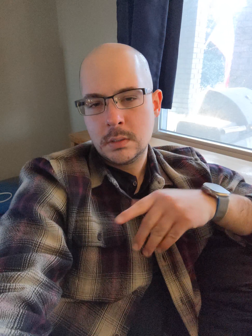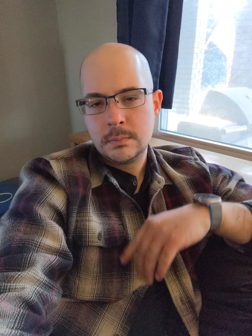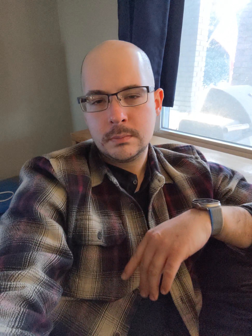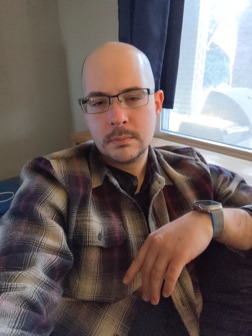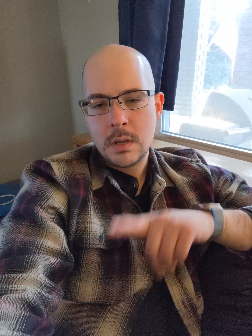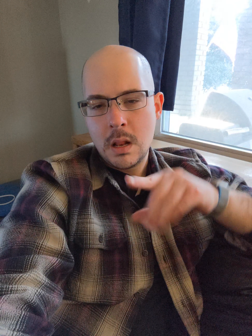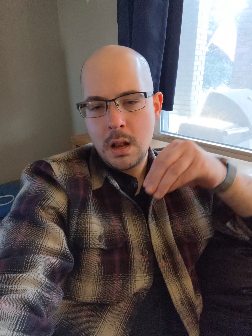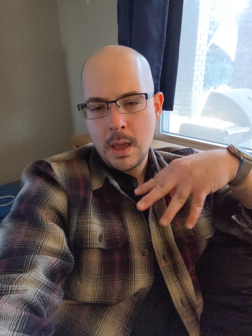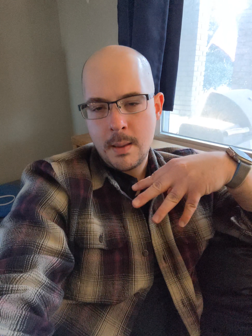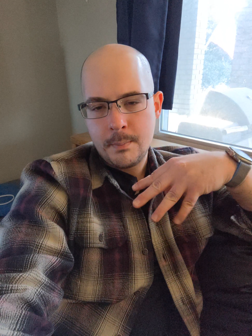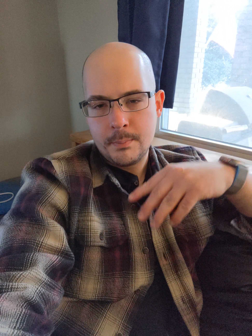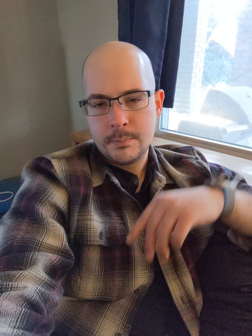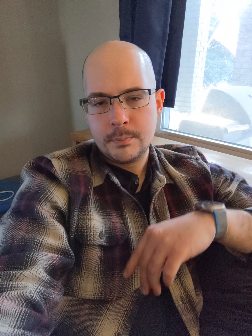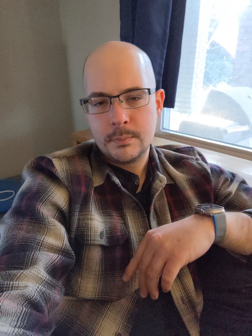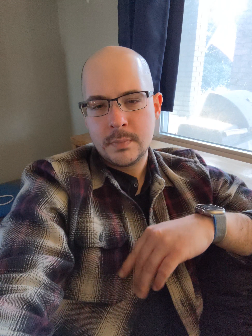lamp